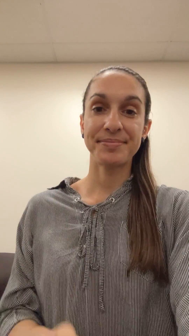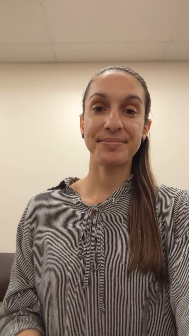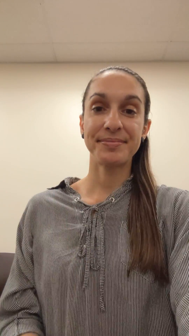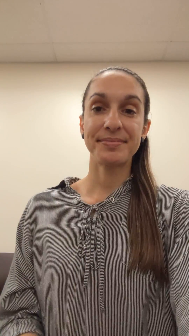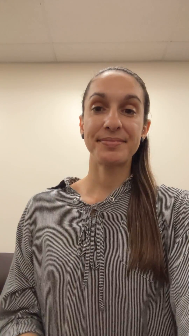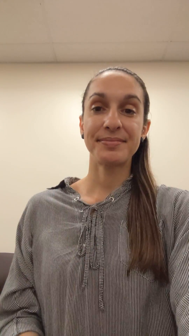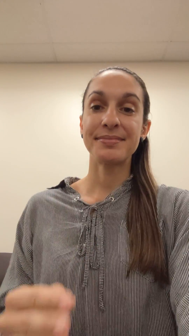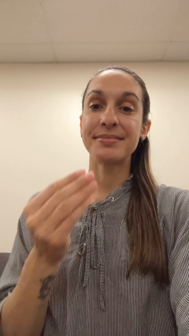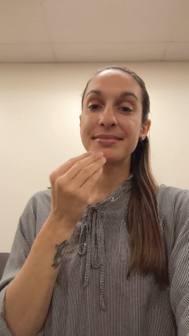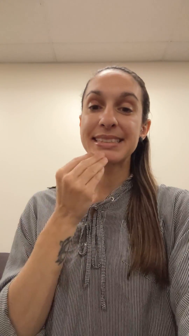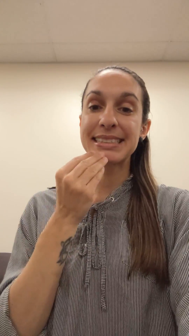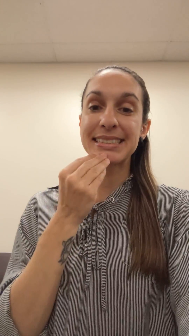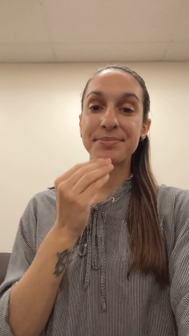eat